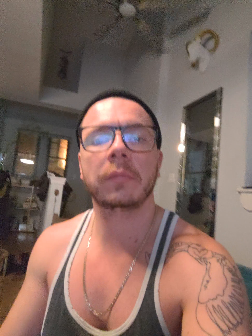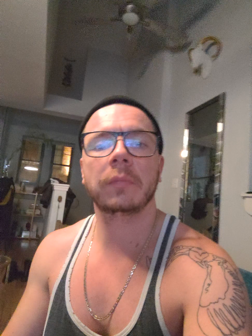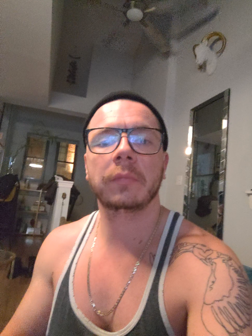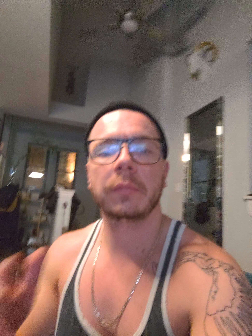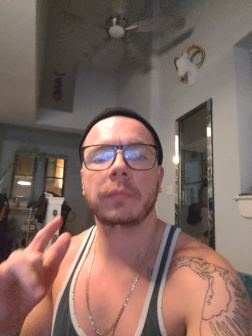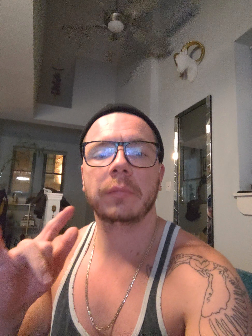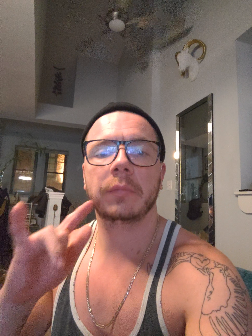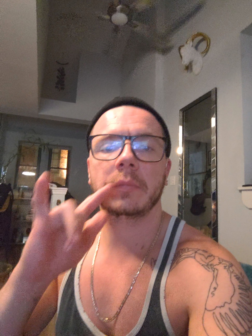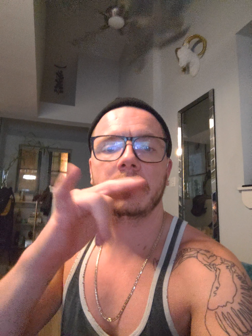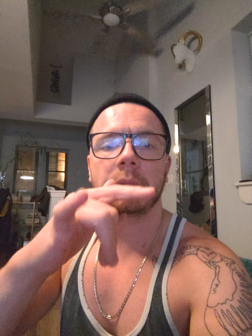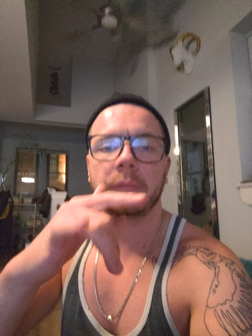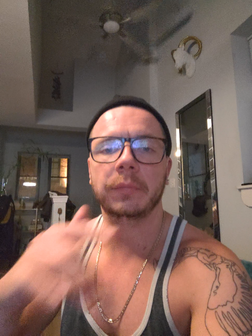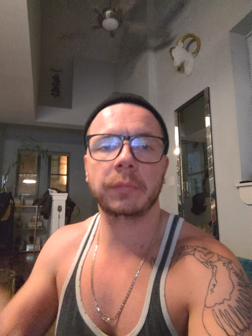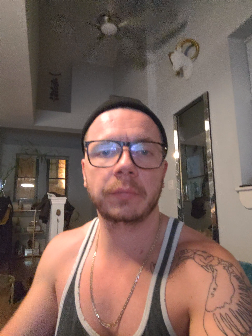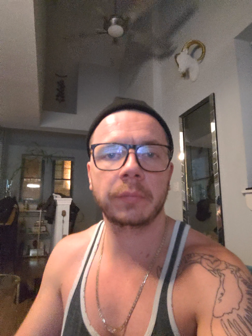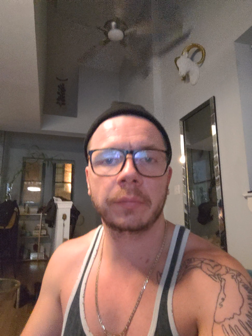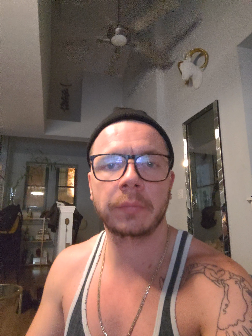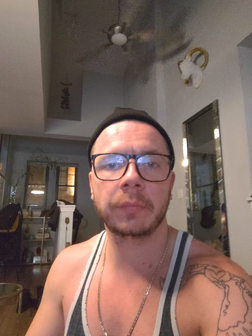airplane